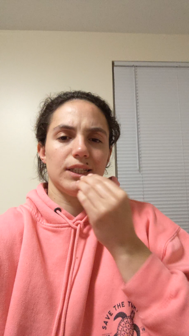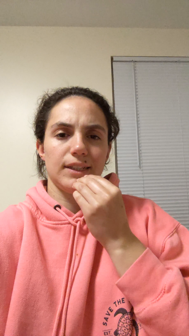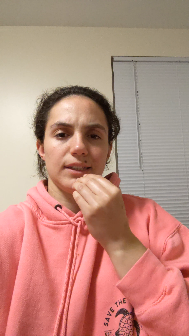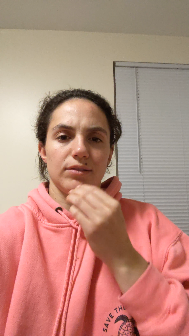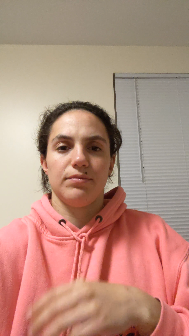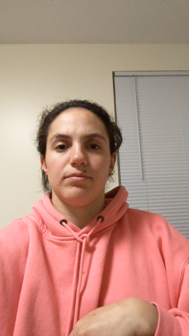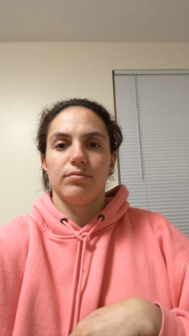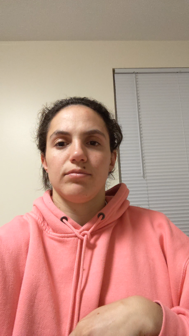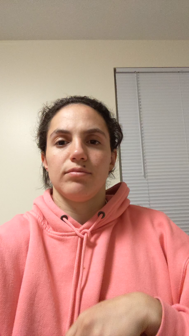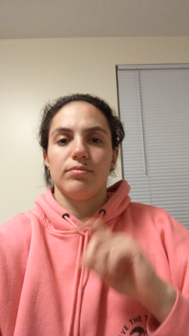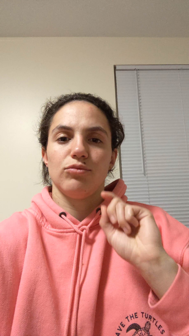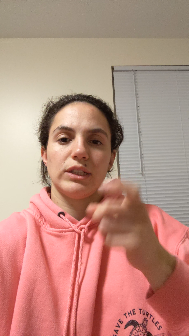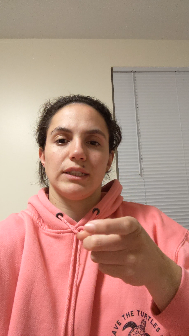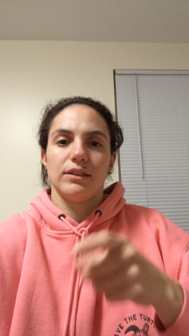present